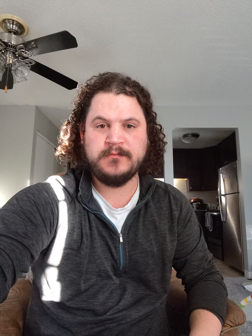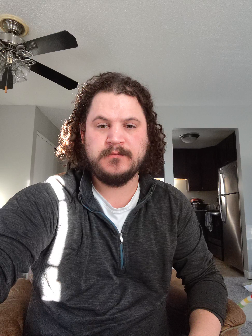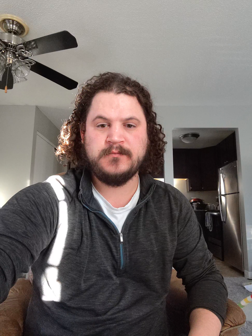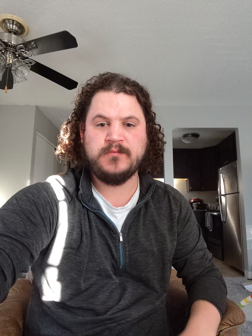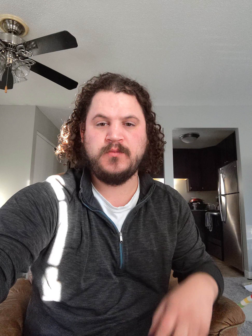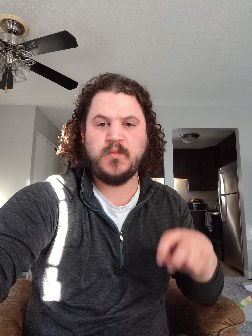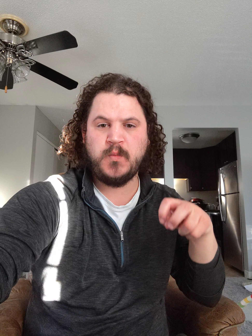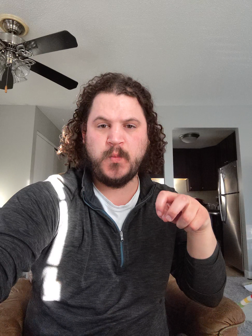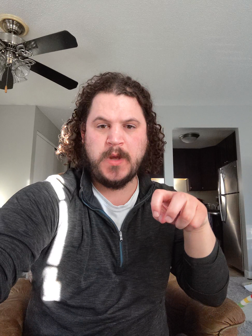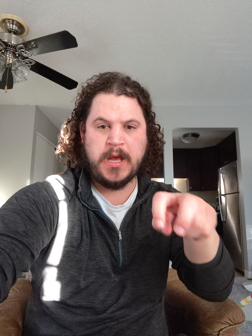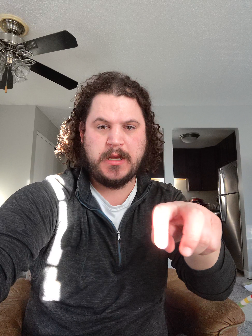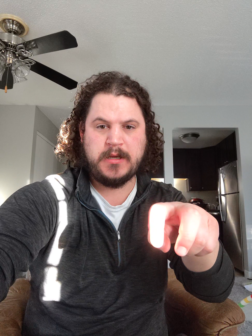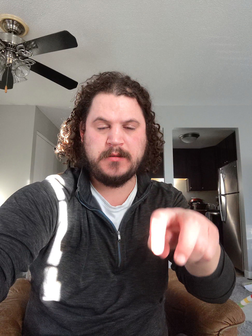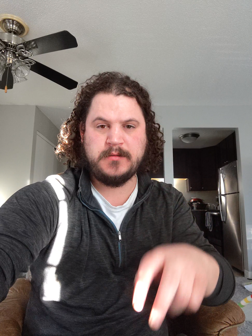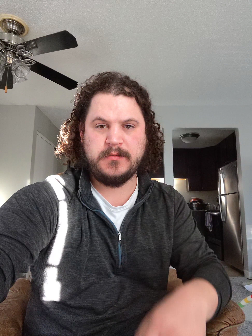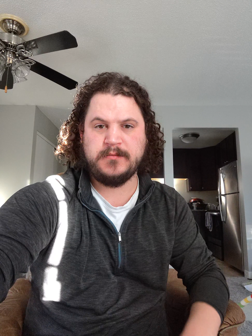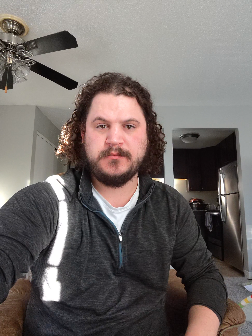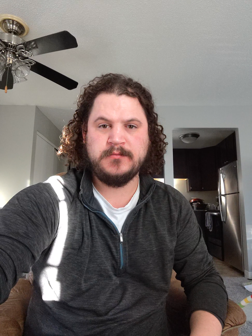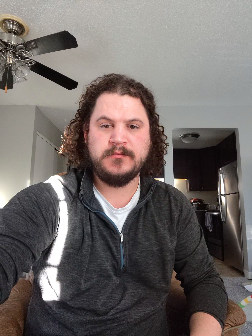ride